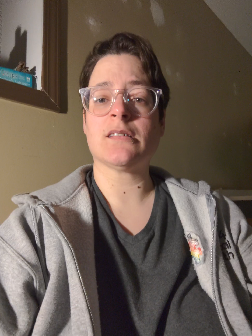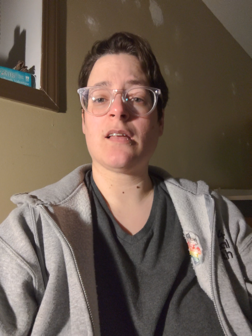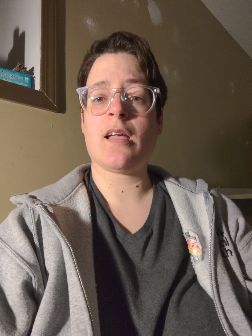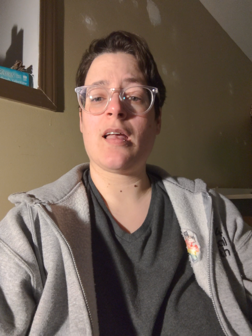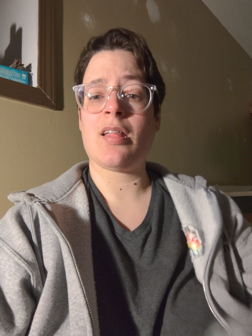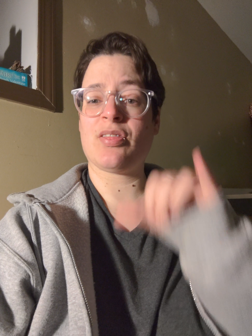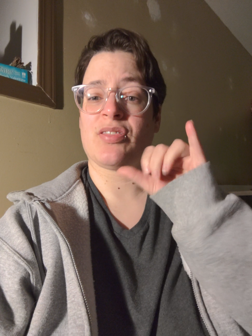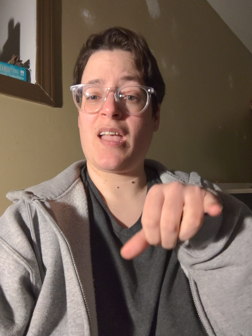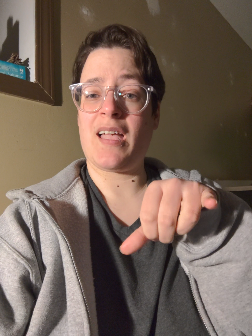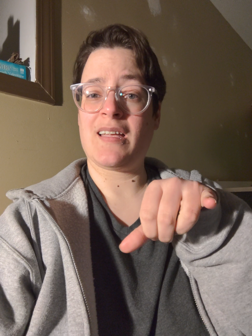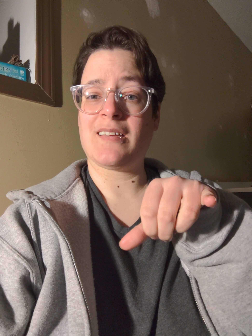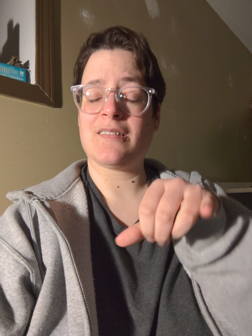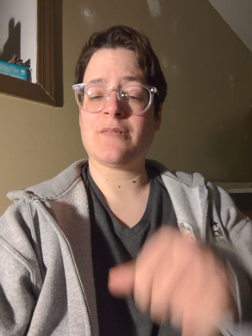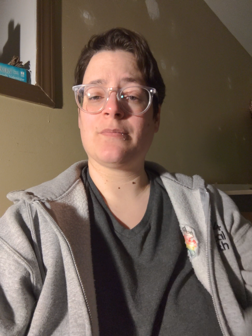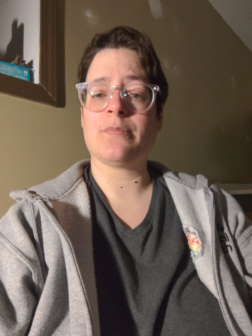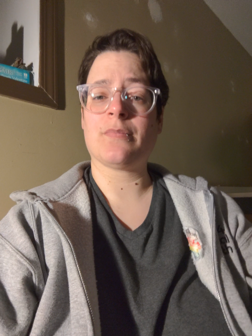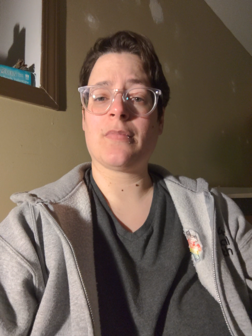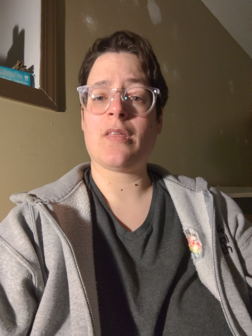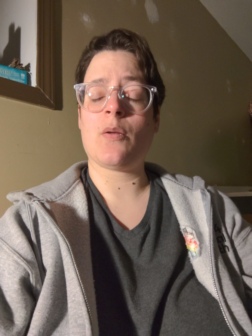that